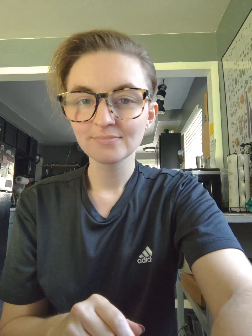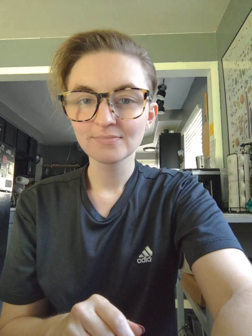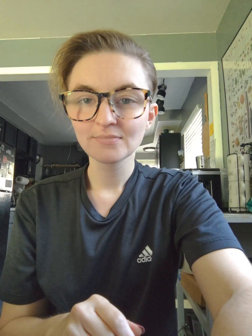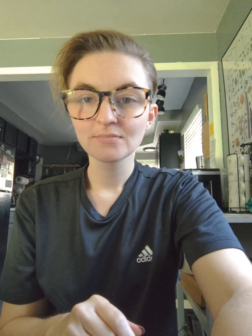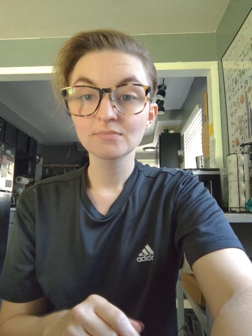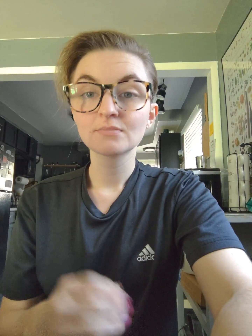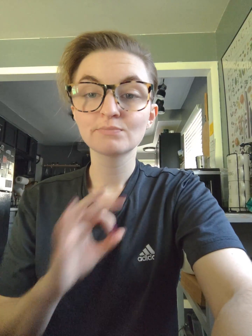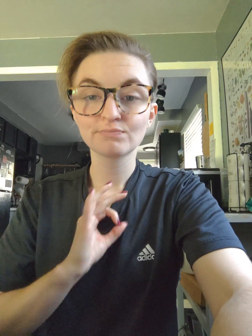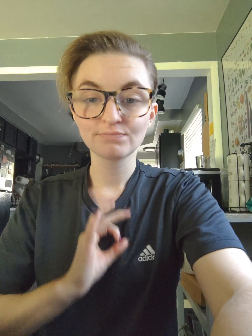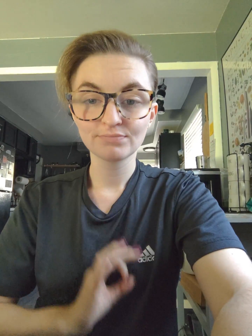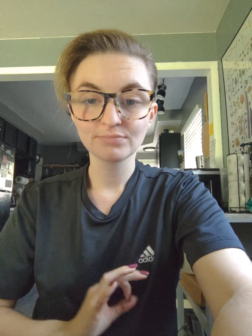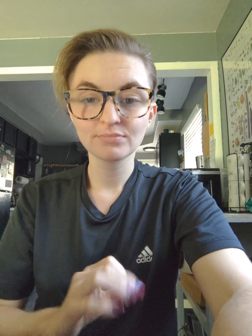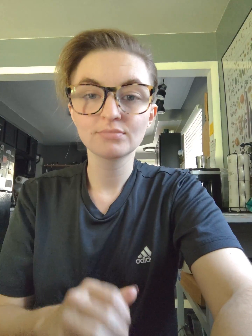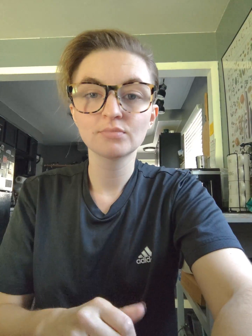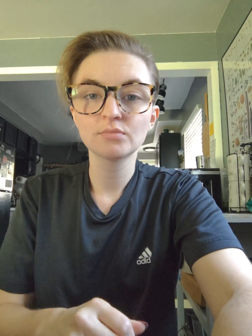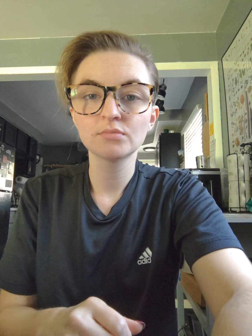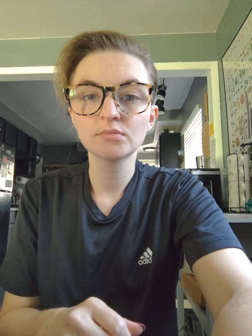button